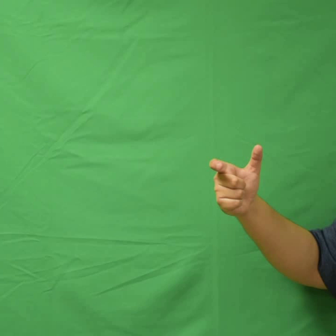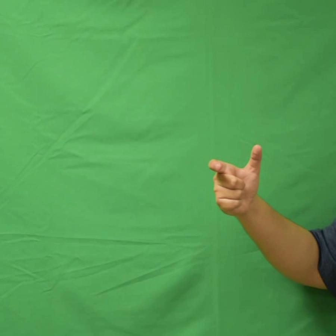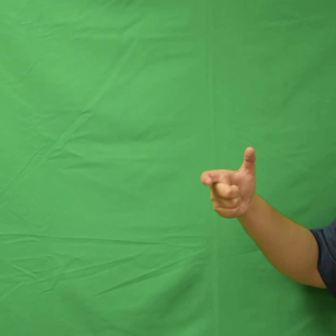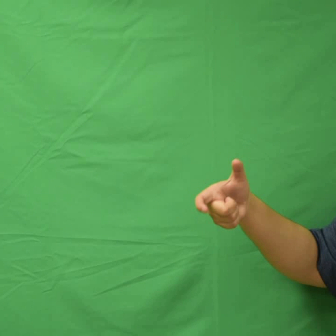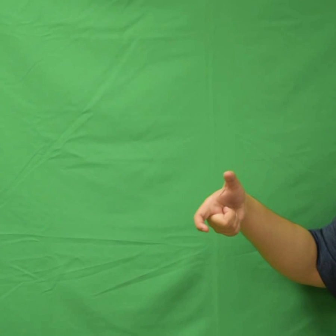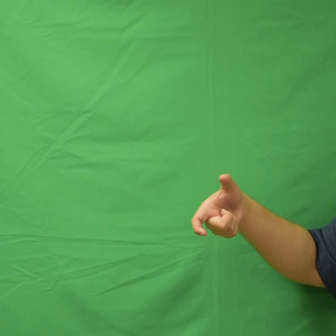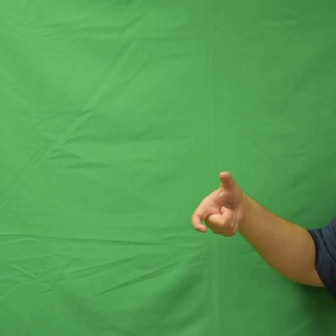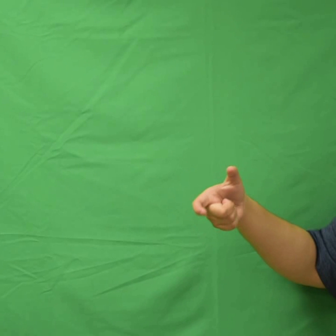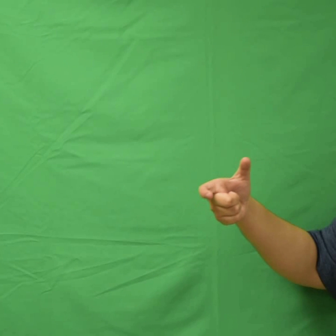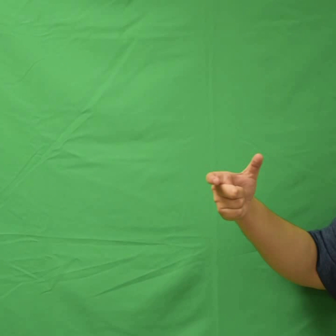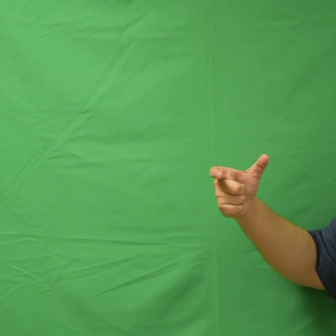Q